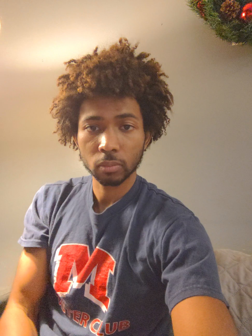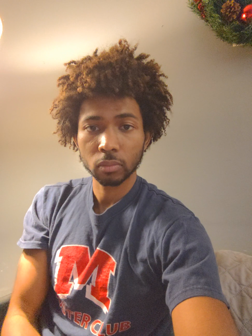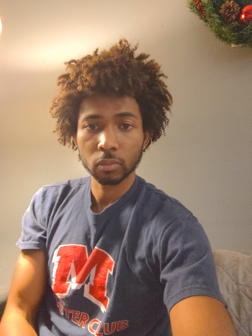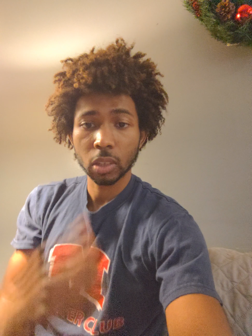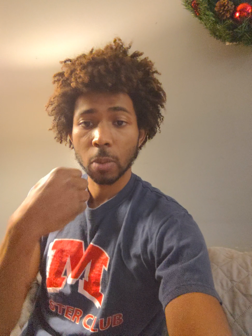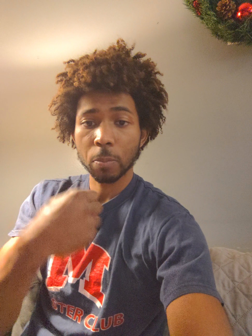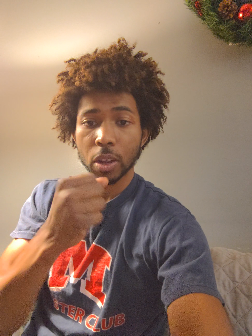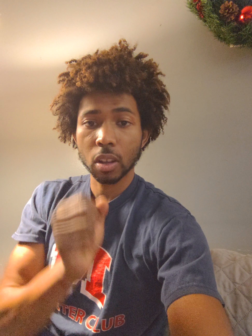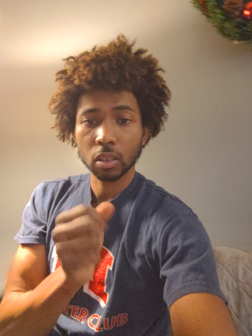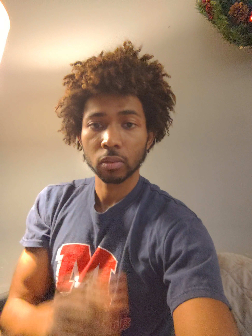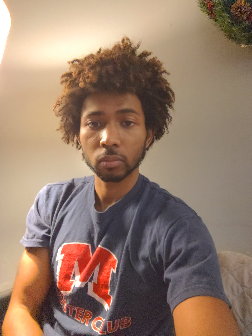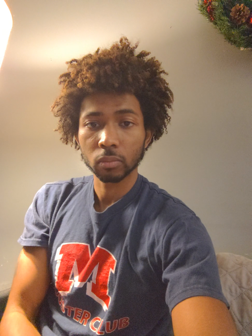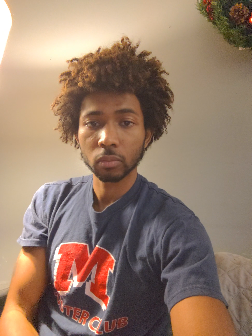make